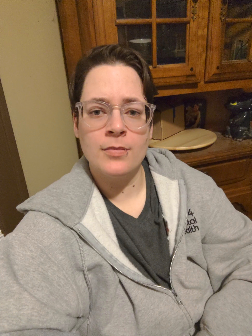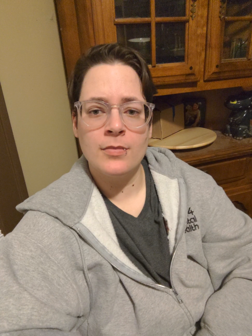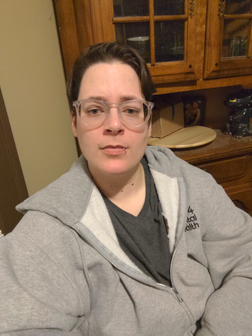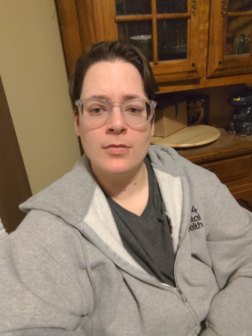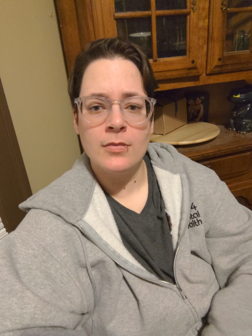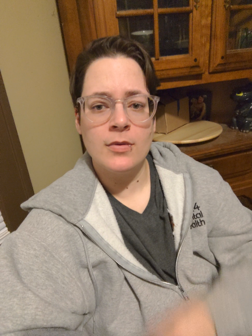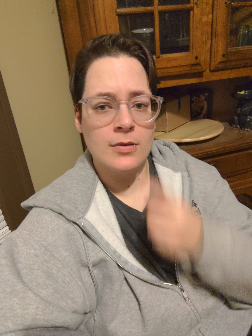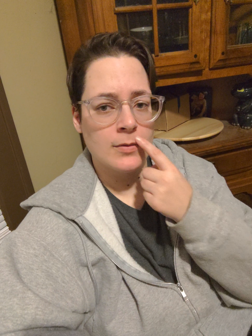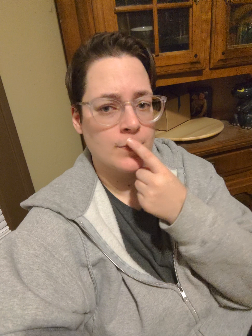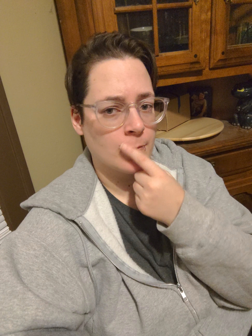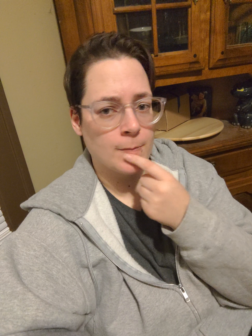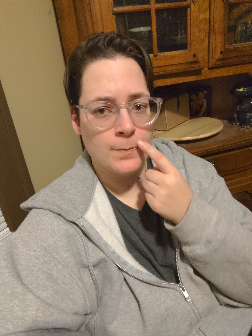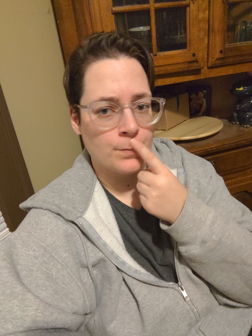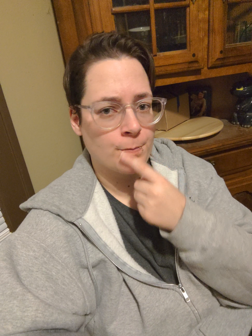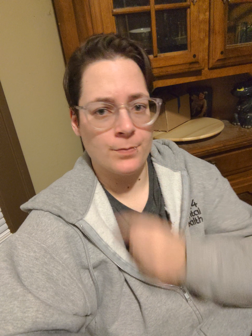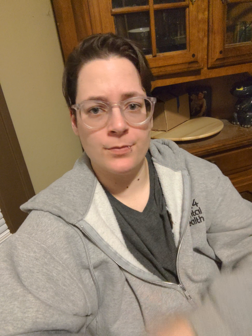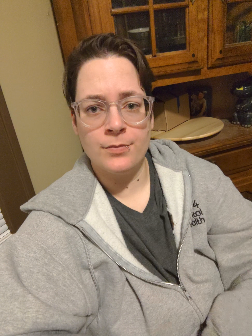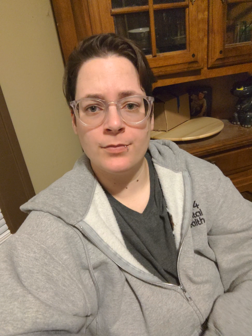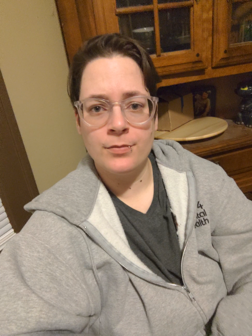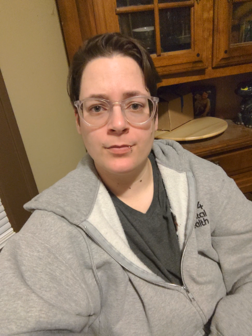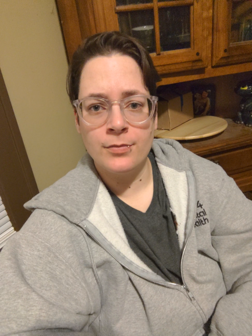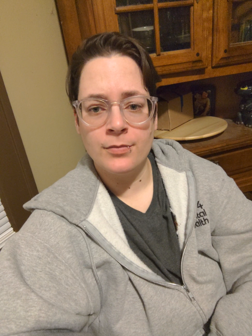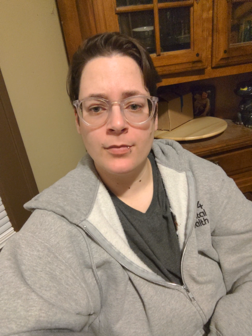lips